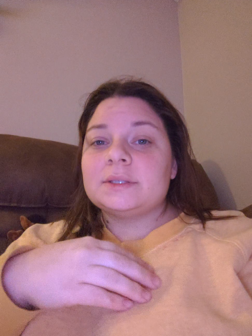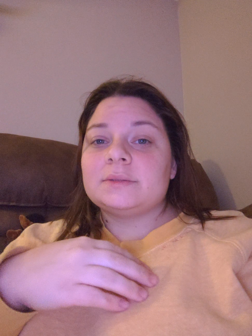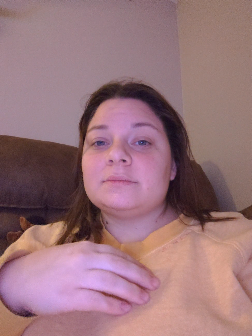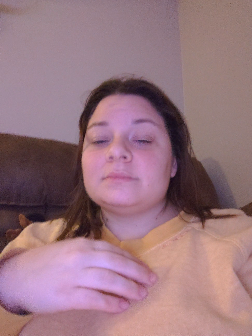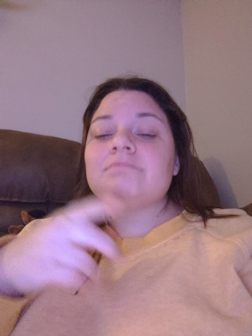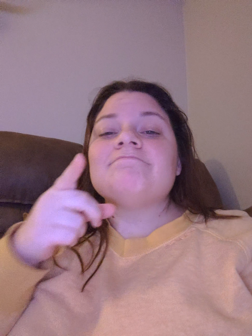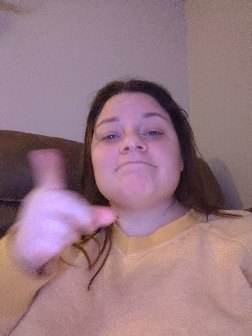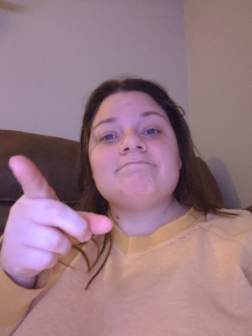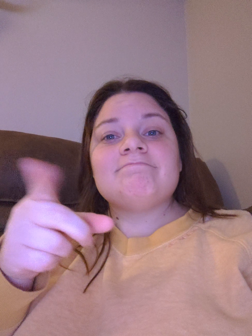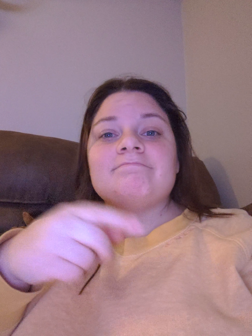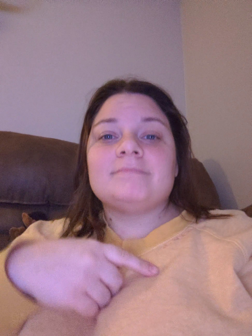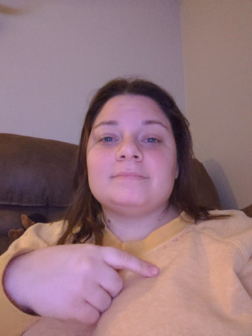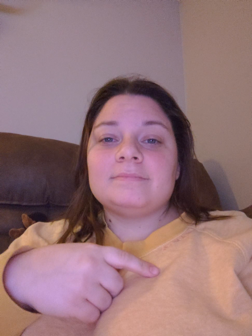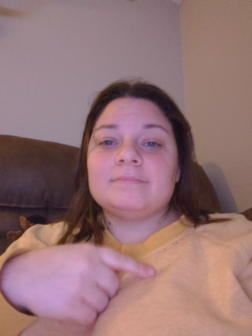he/she/it